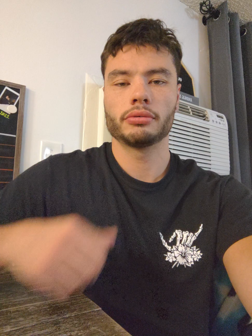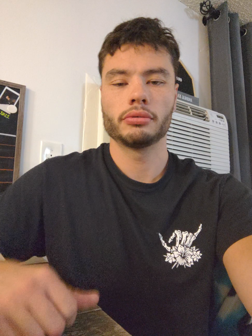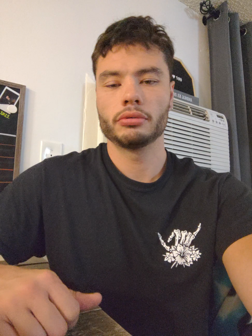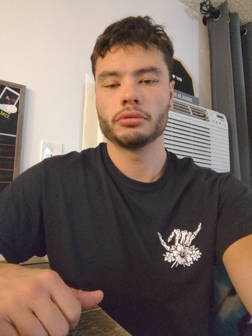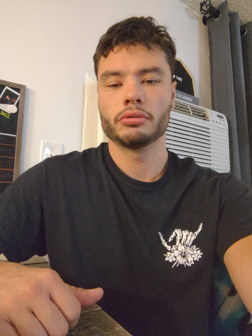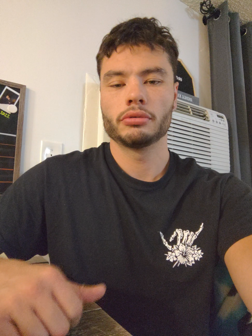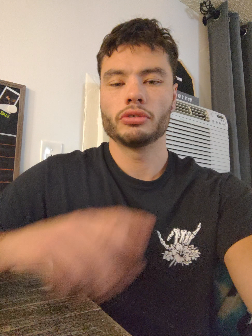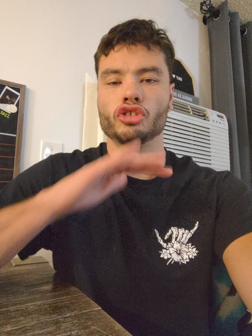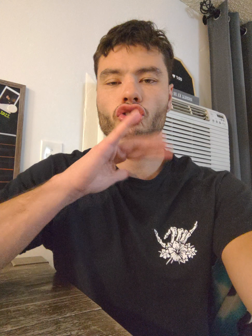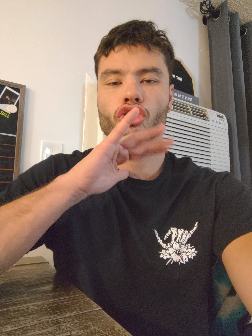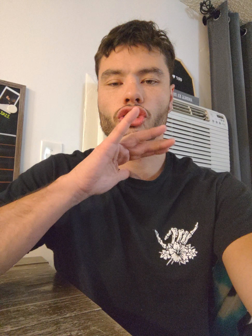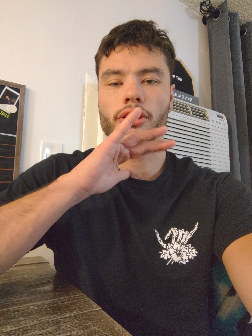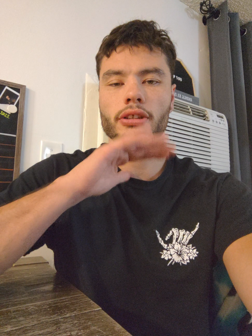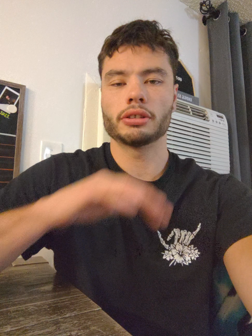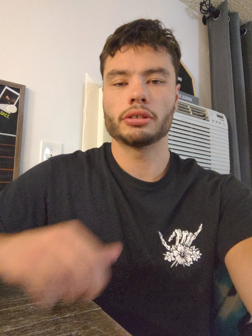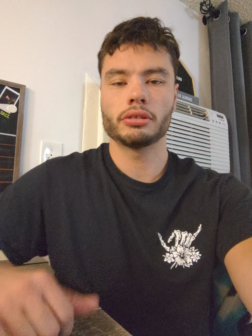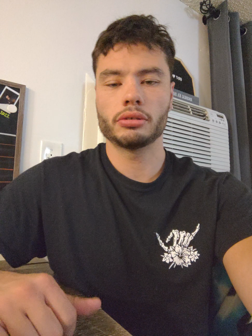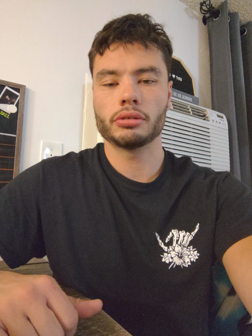dirty